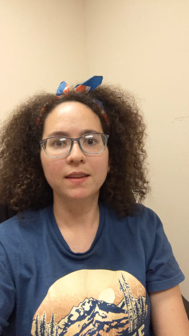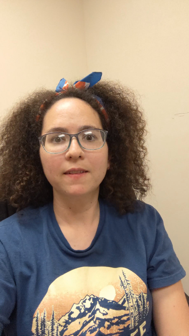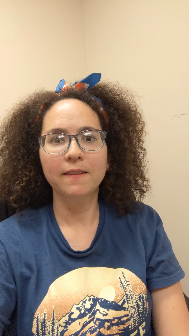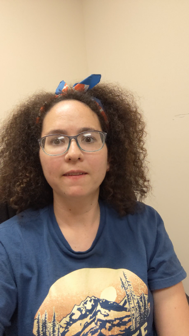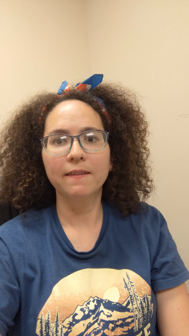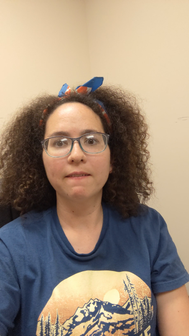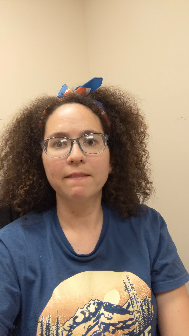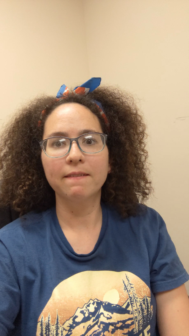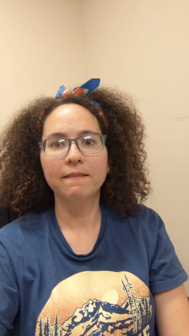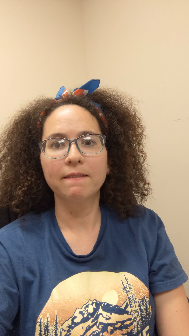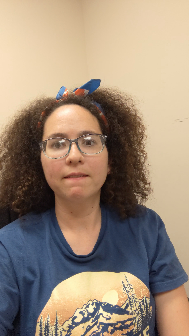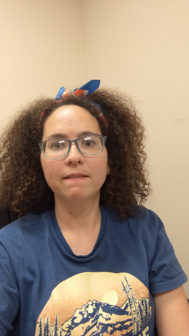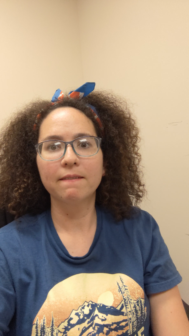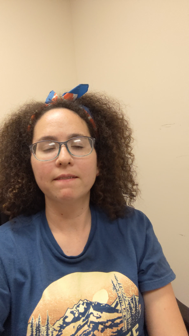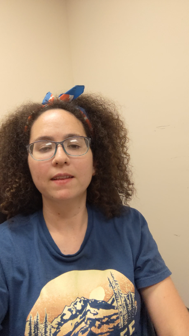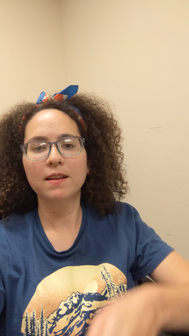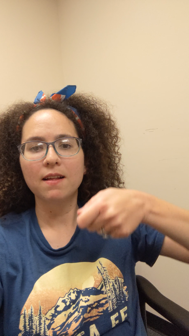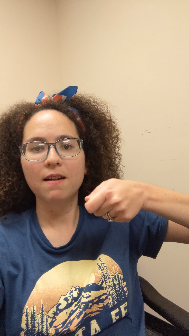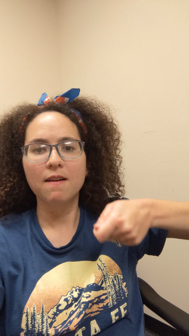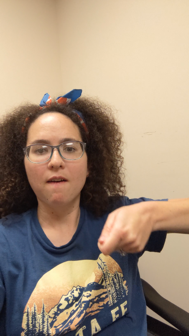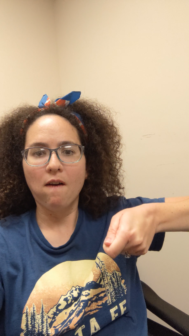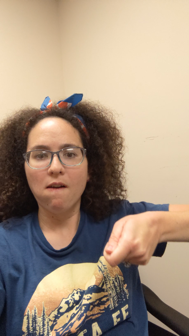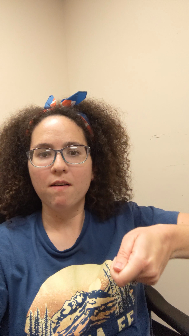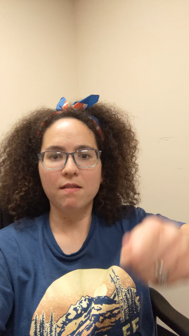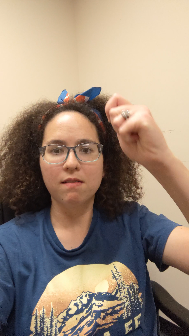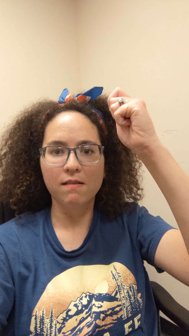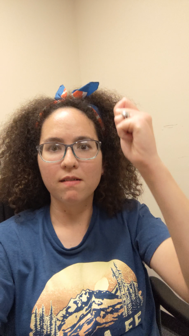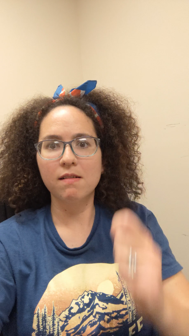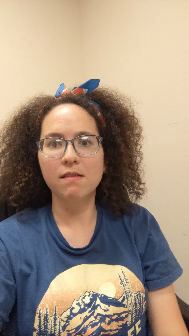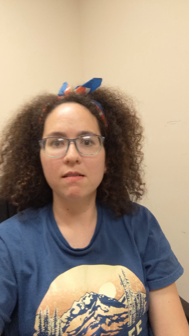shovel